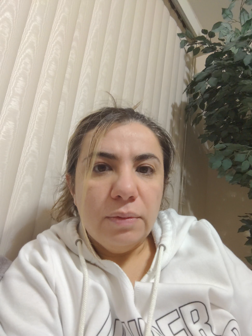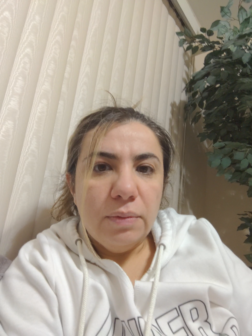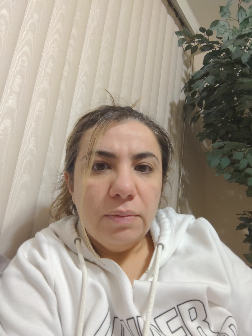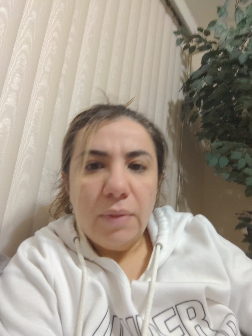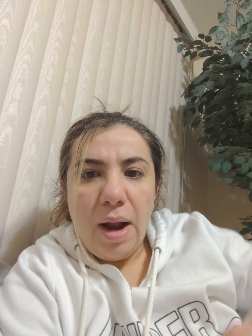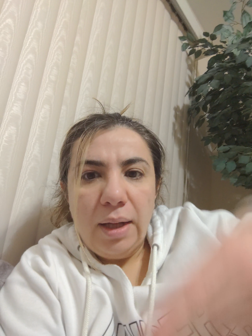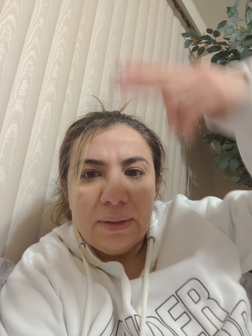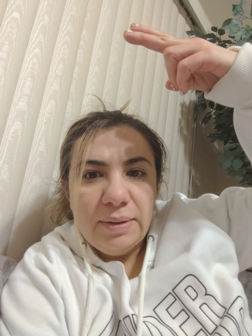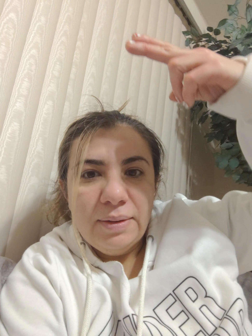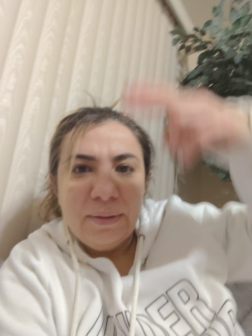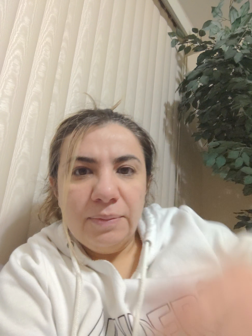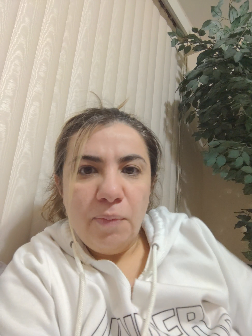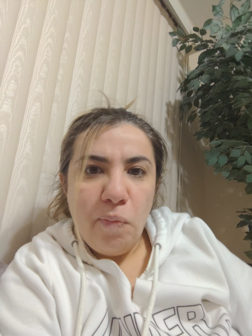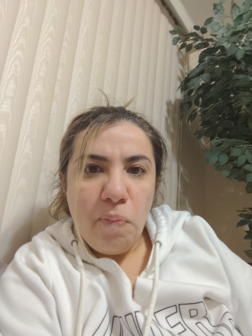high